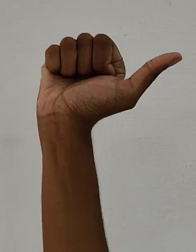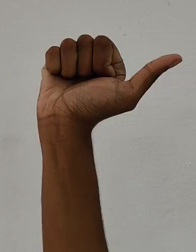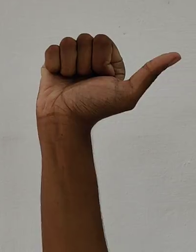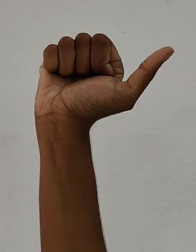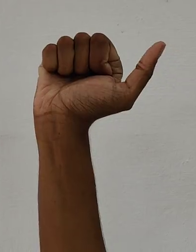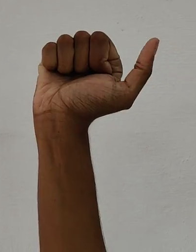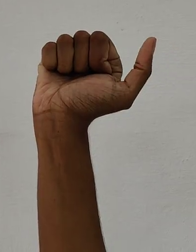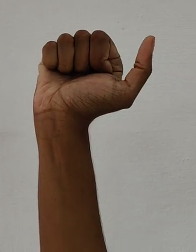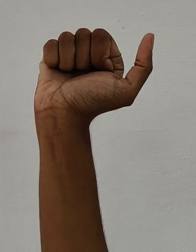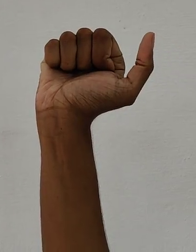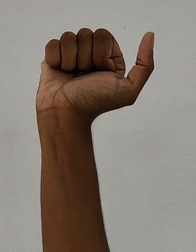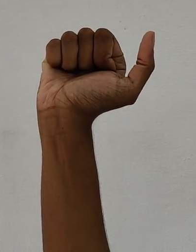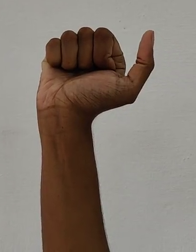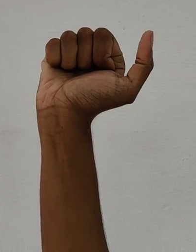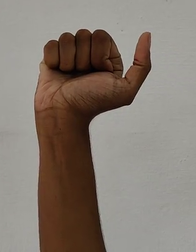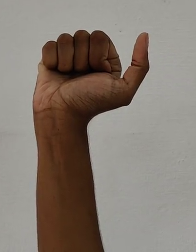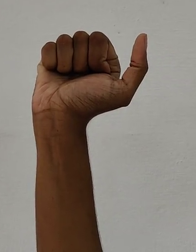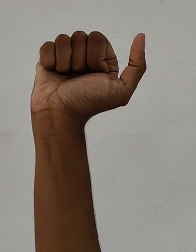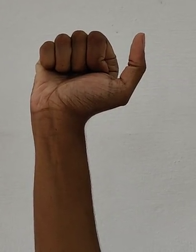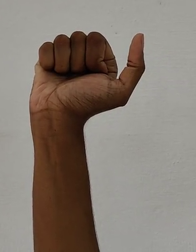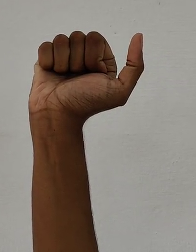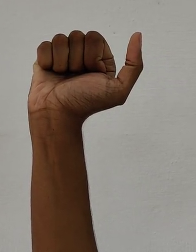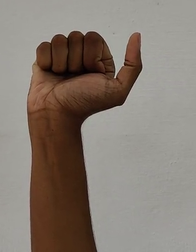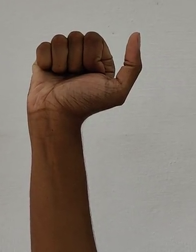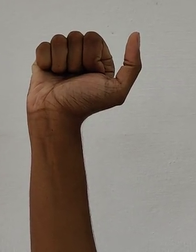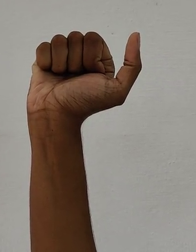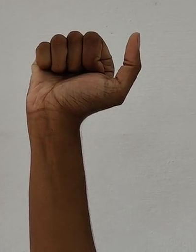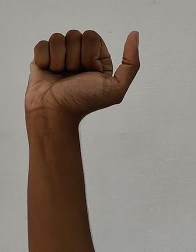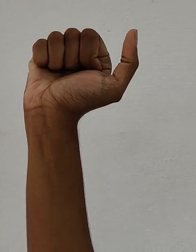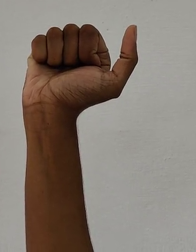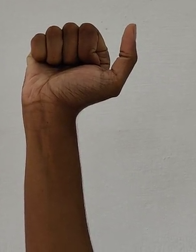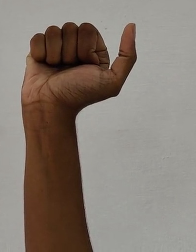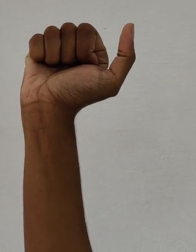ഏ